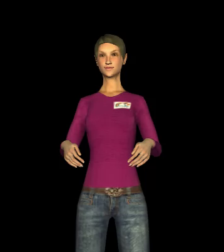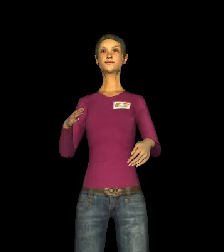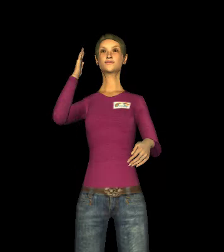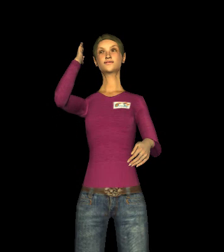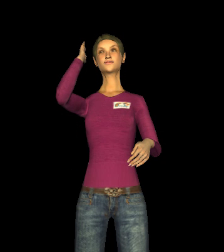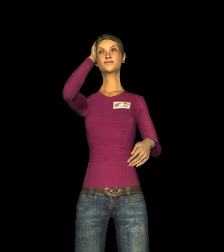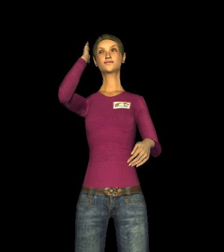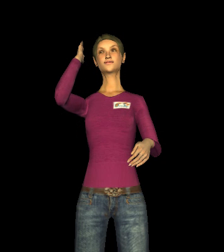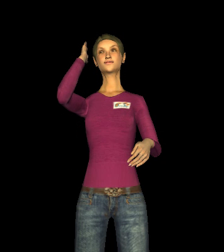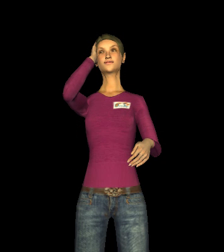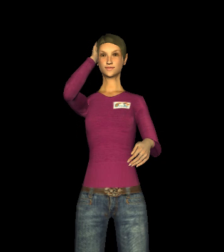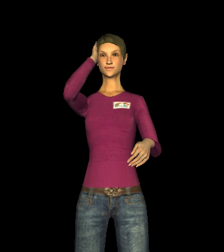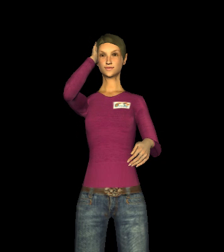أعلم